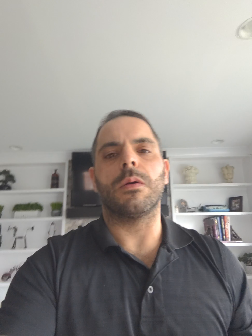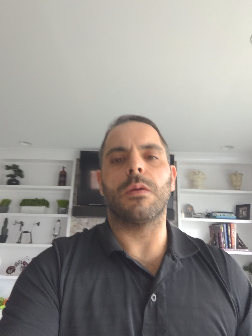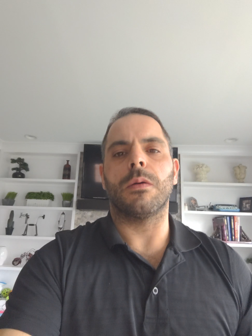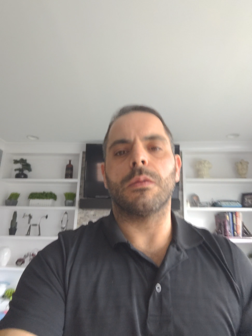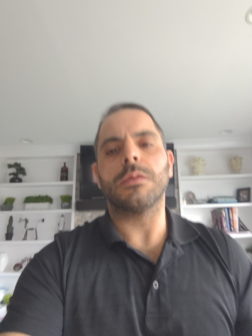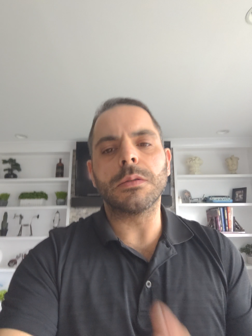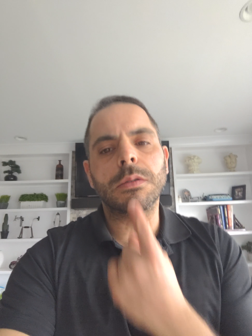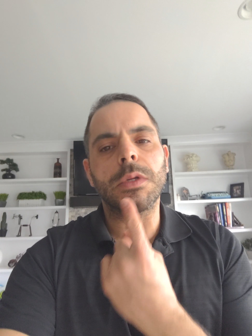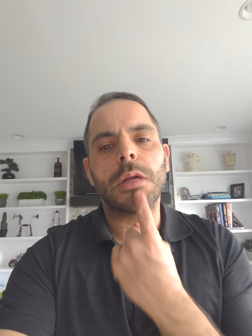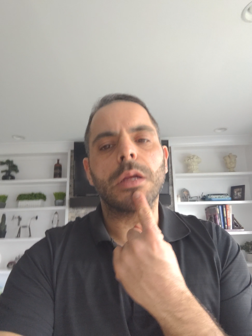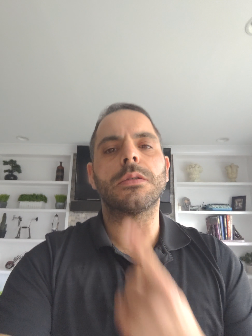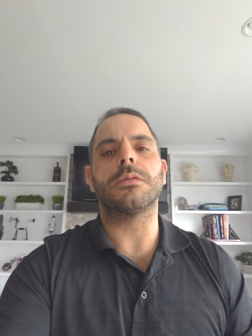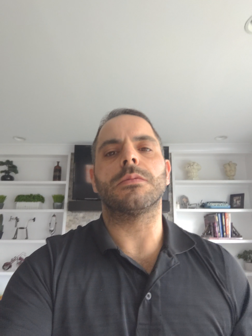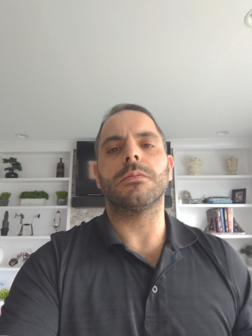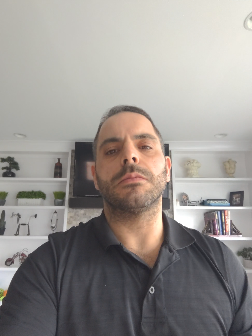say